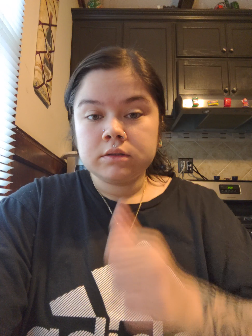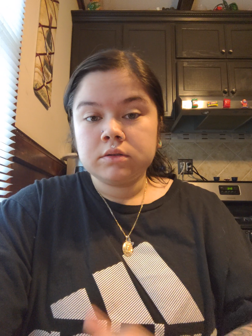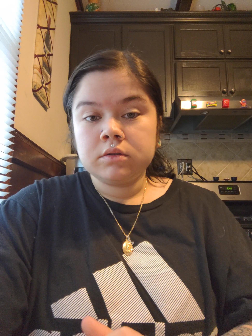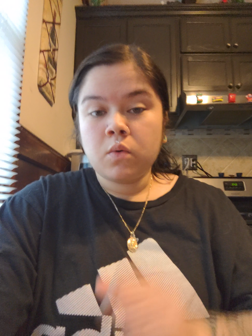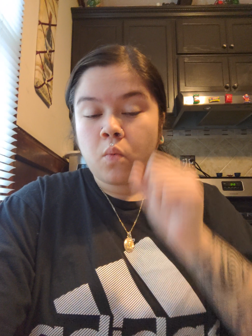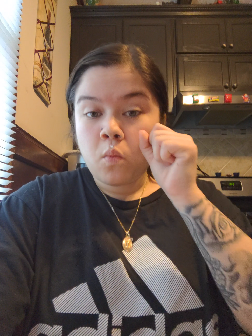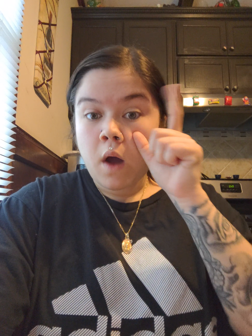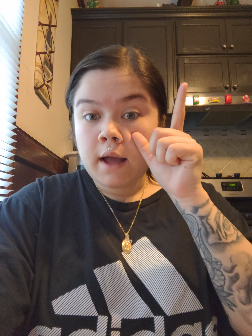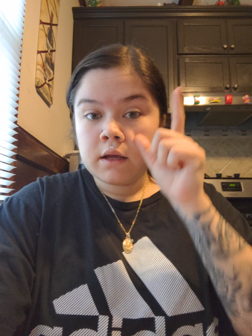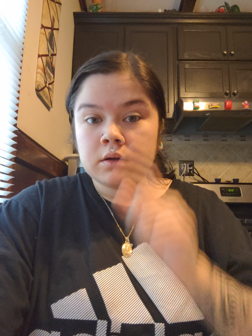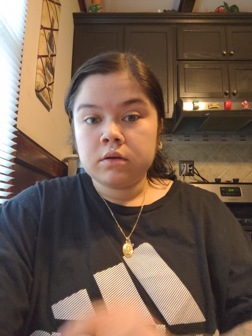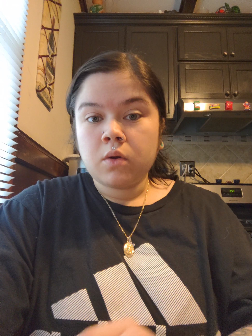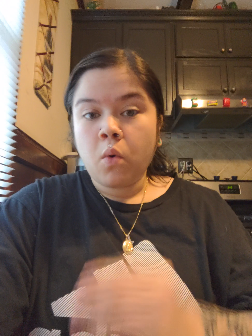wake